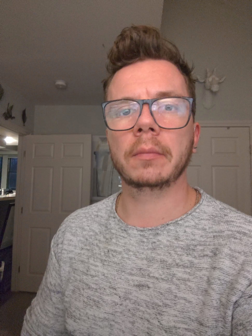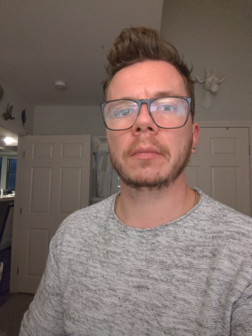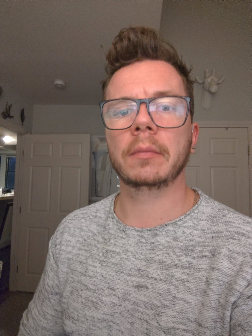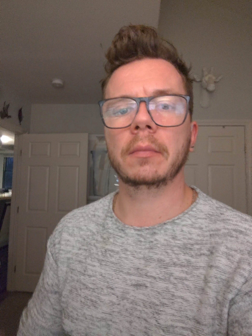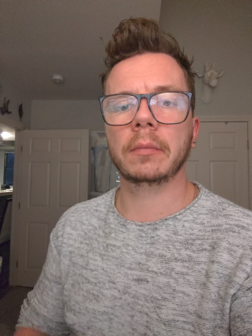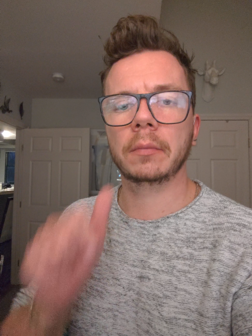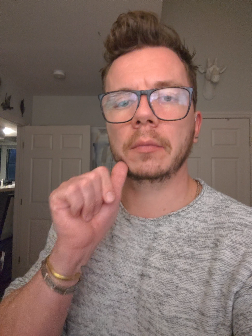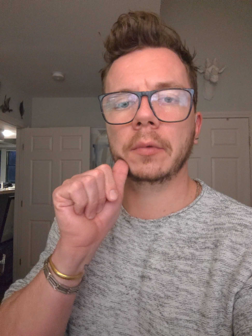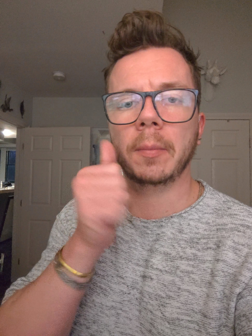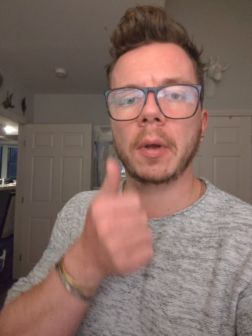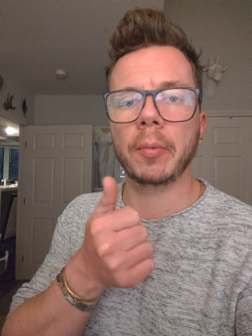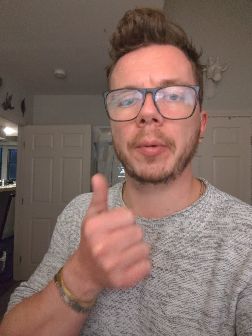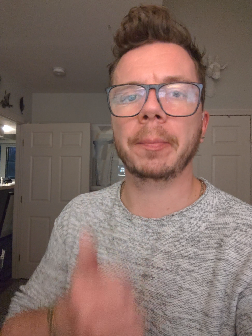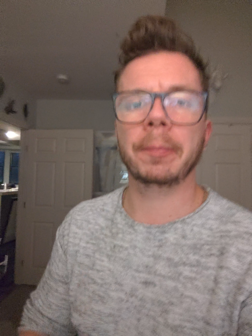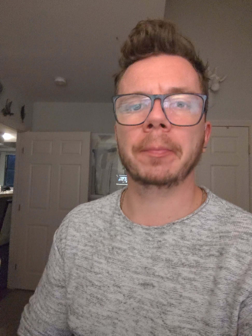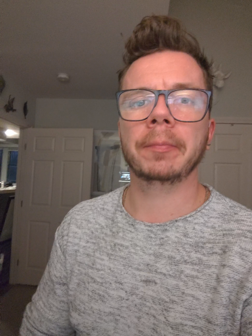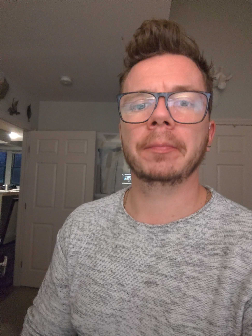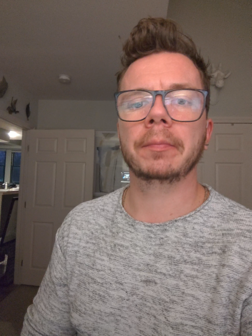tomorrow